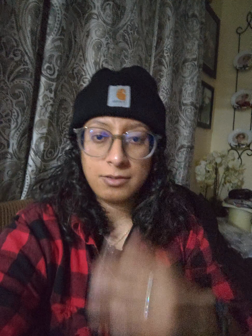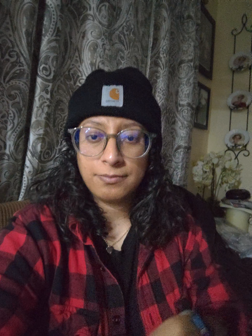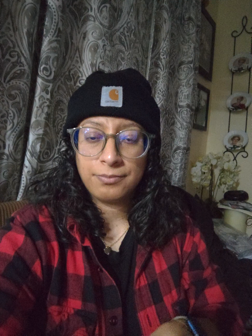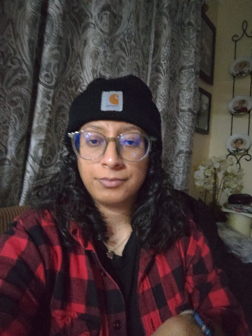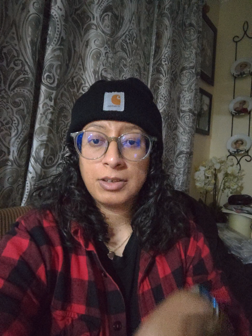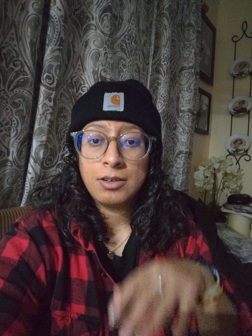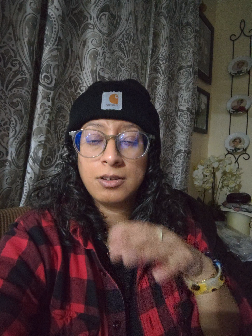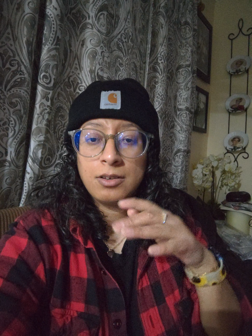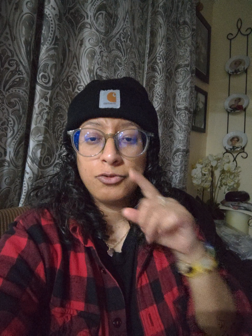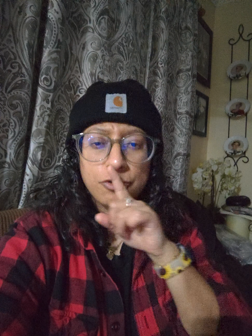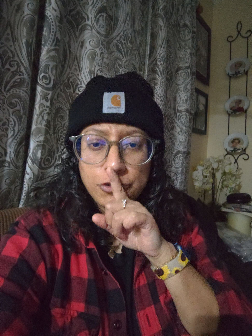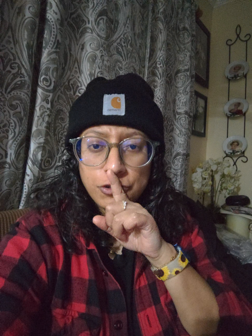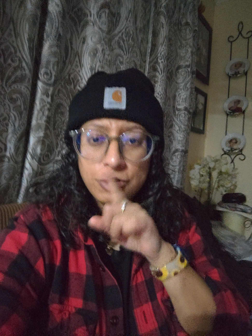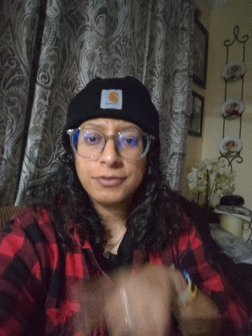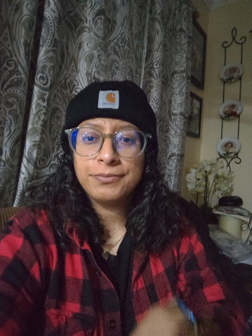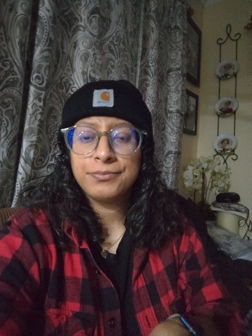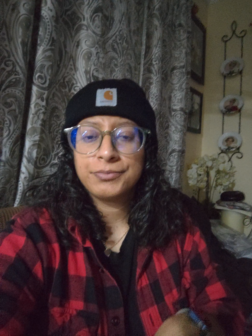shhh